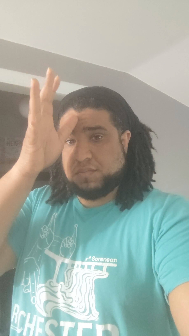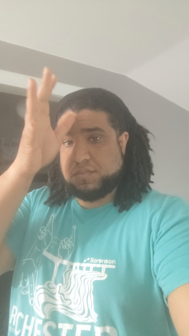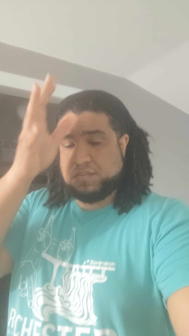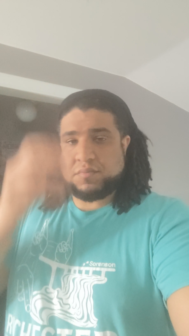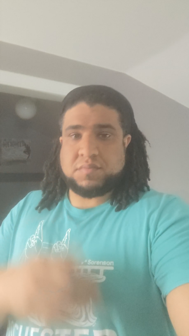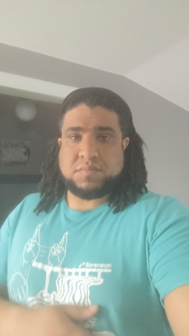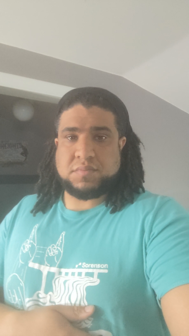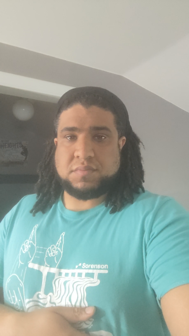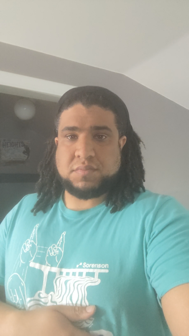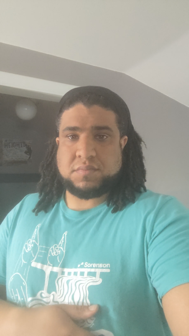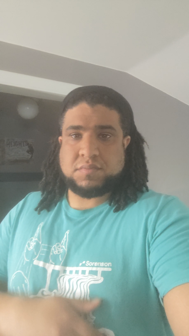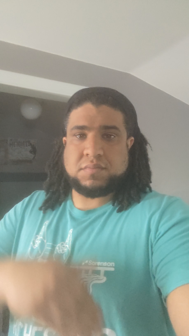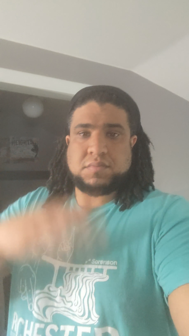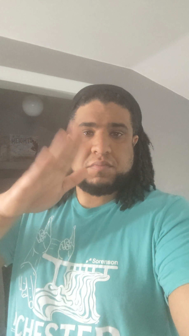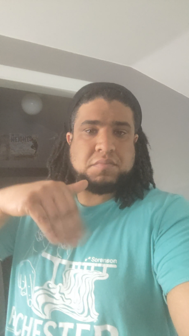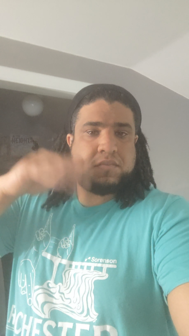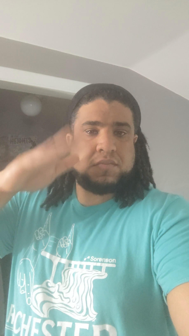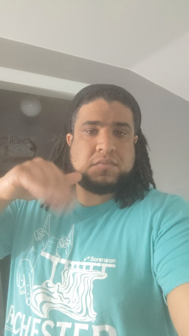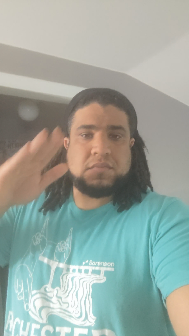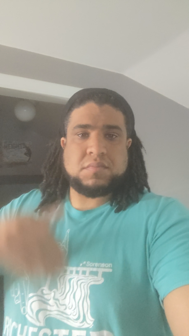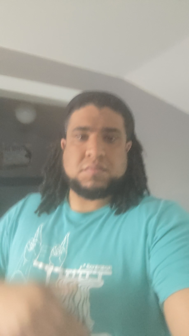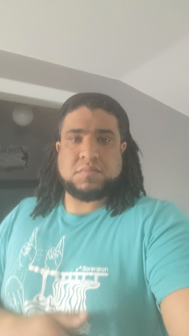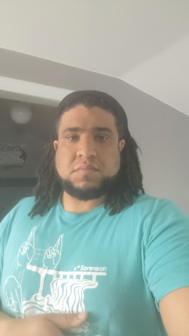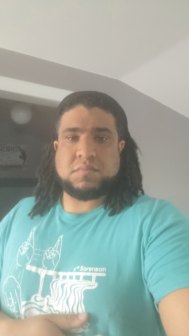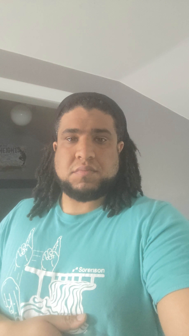paint